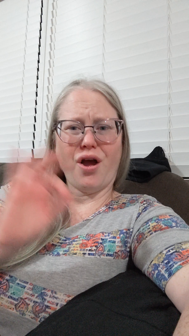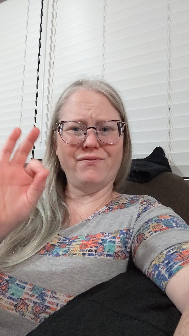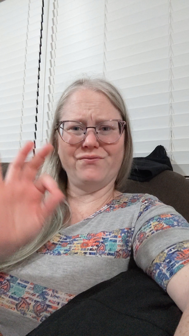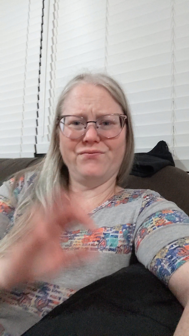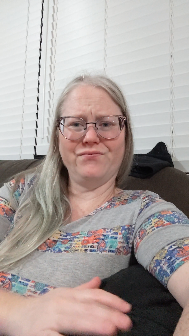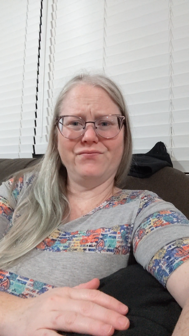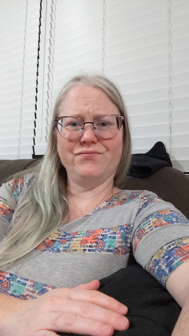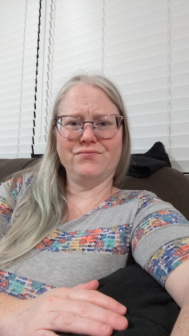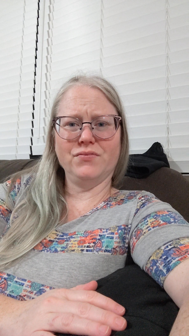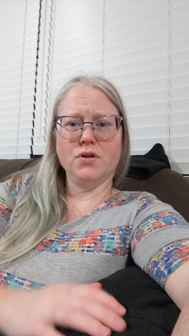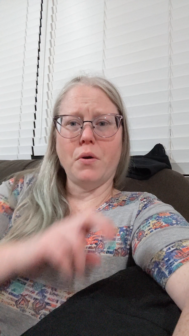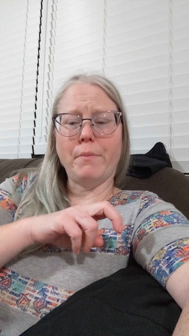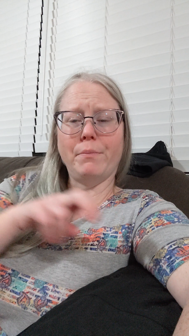porch